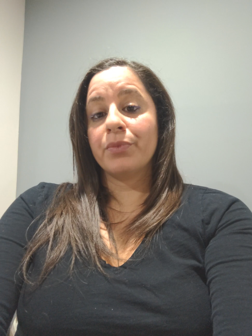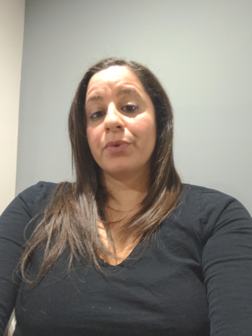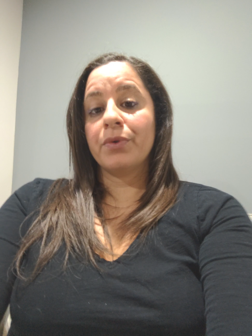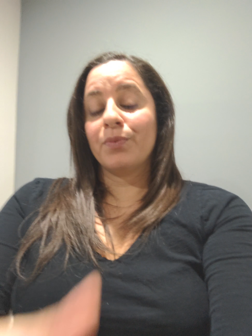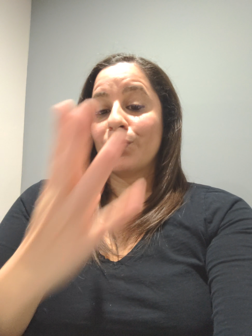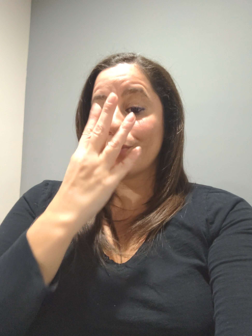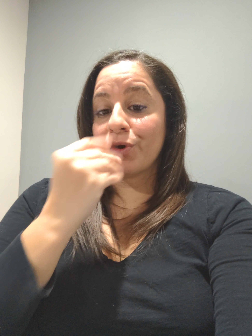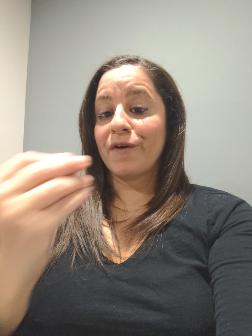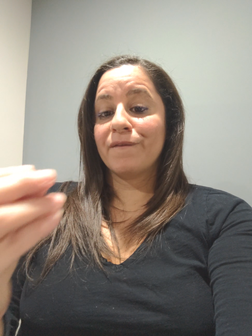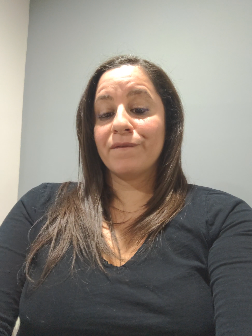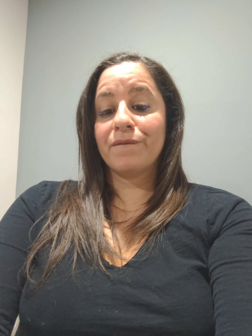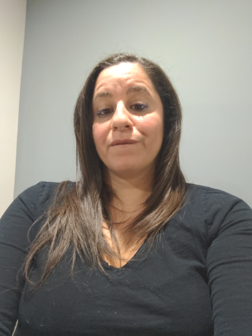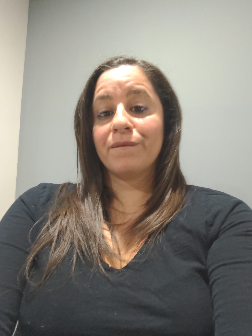wolf